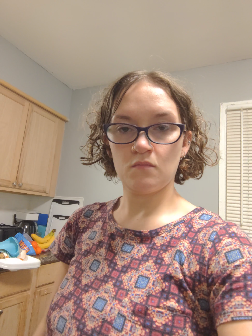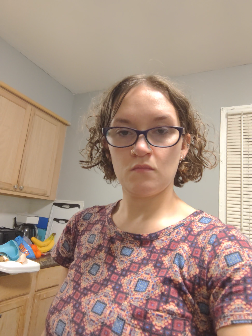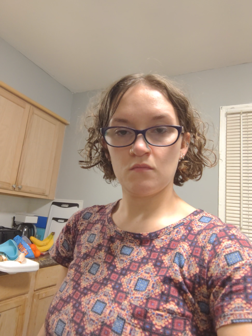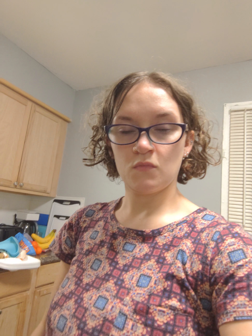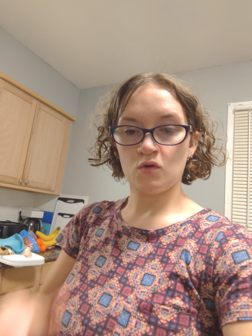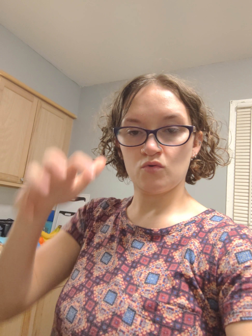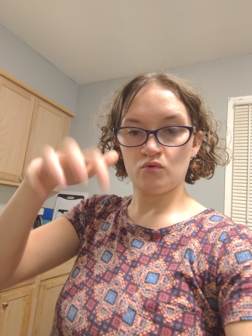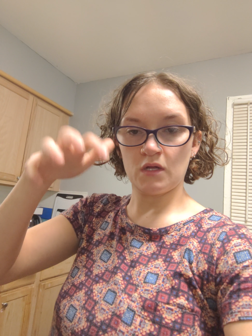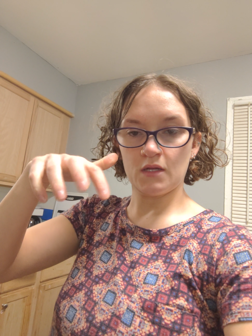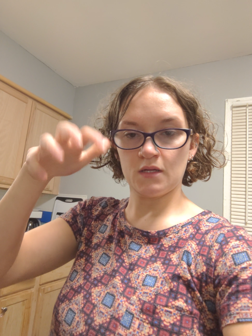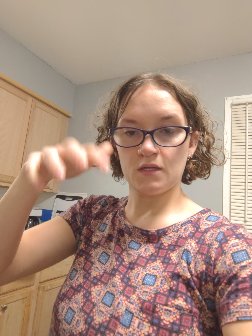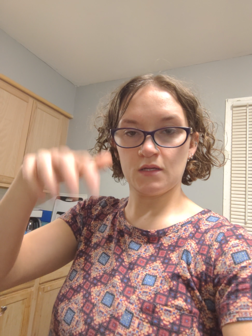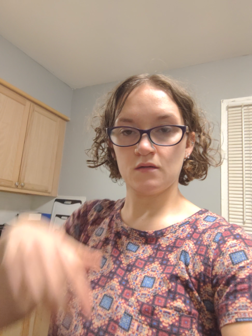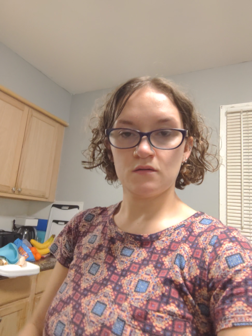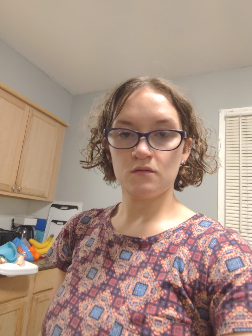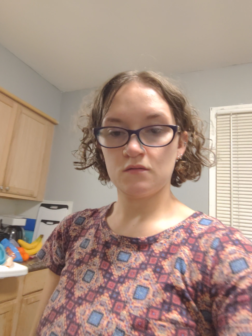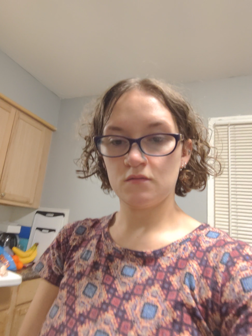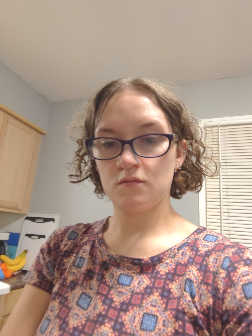rain